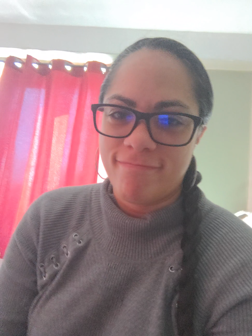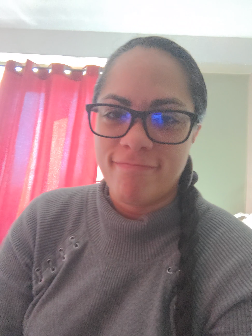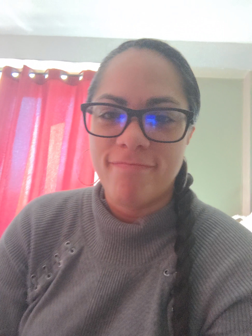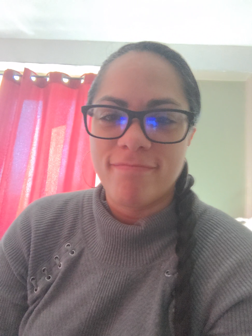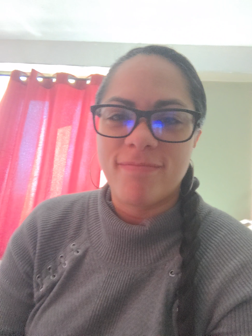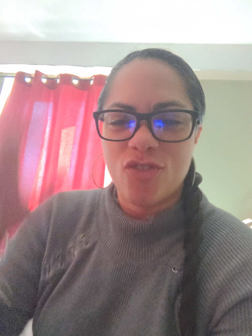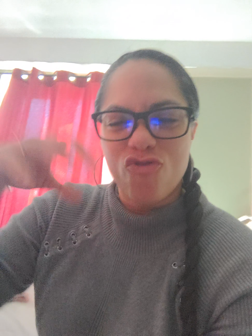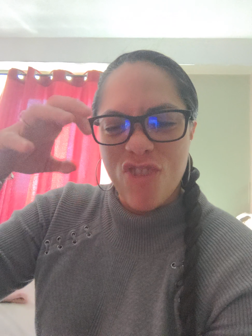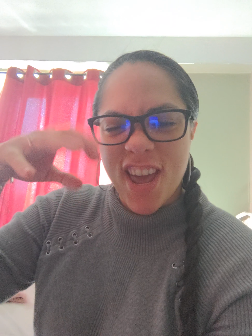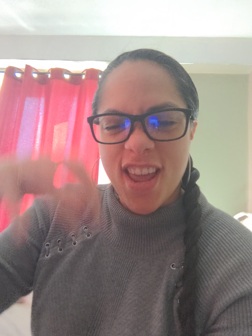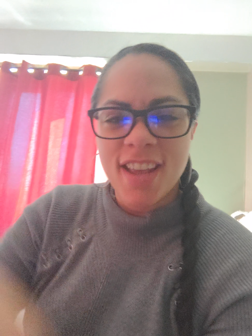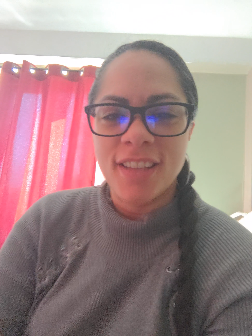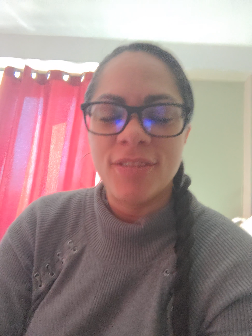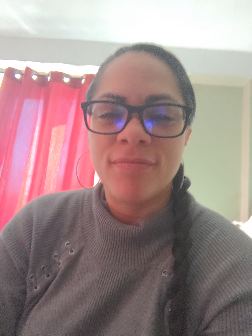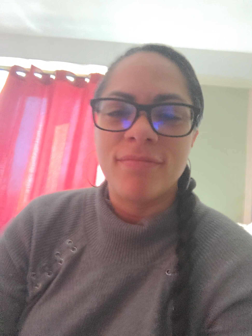rain